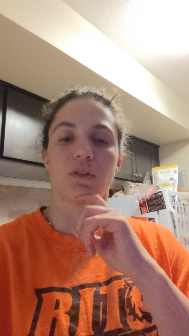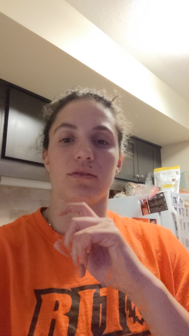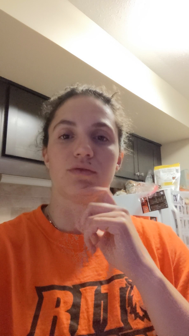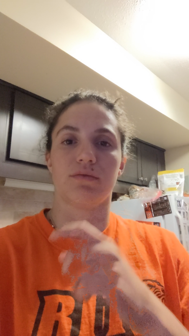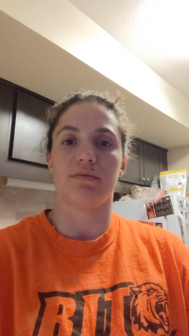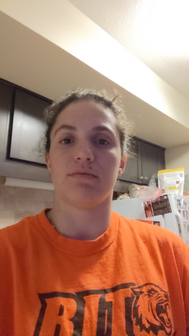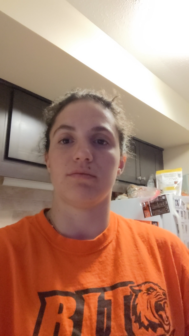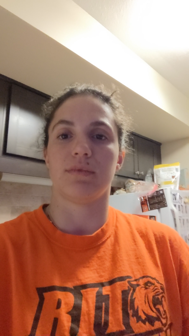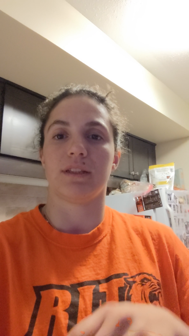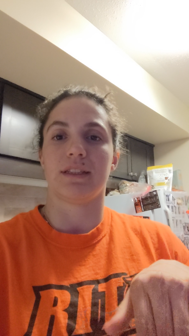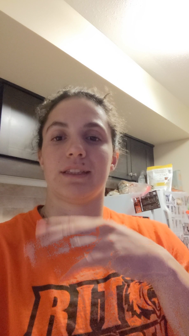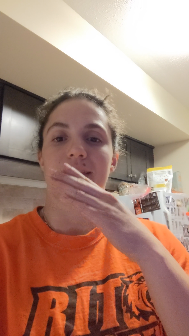kick